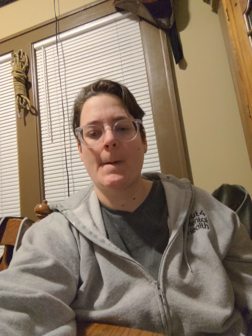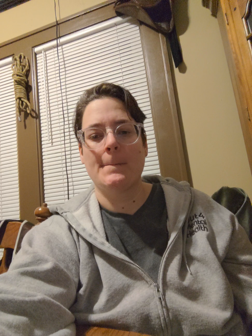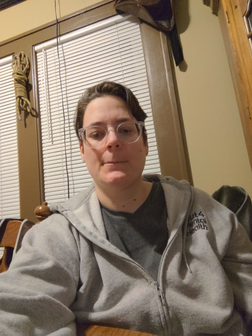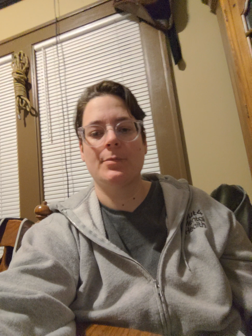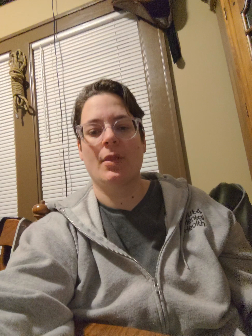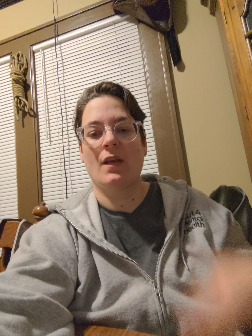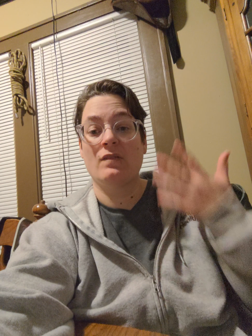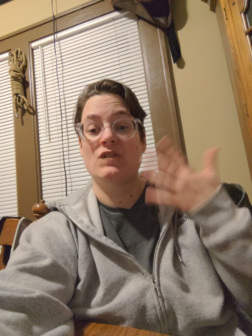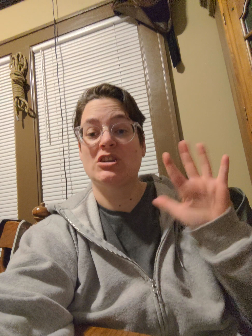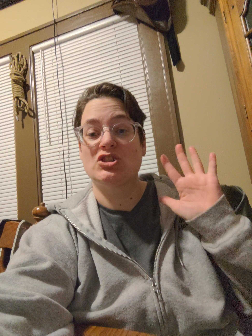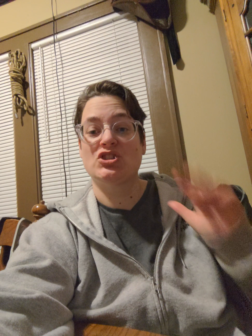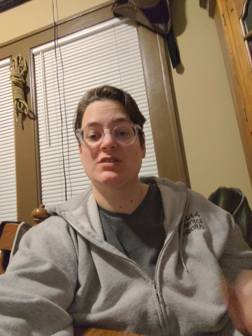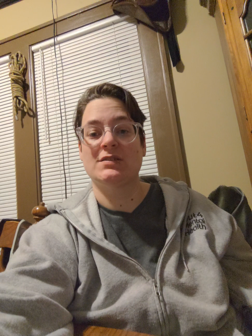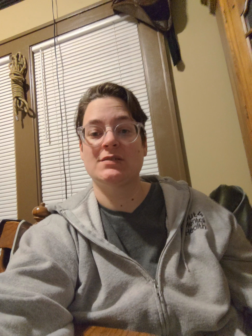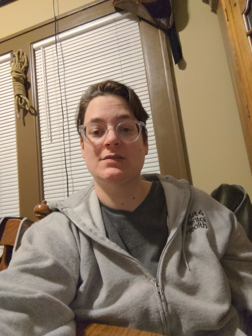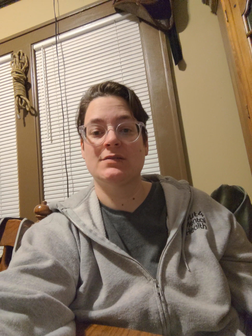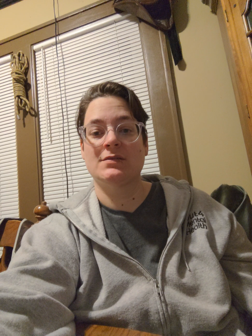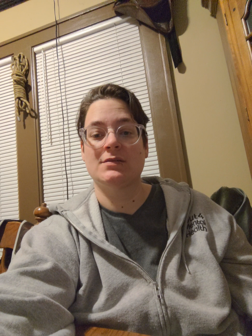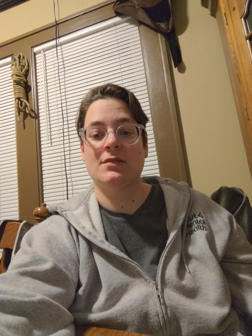finish